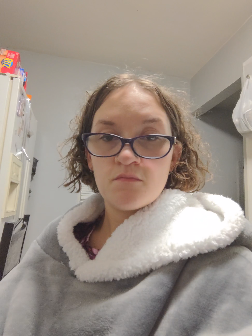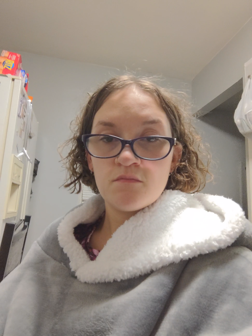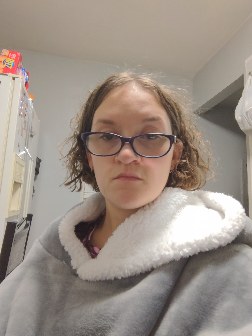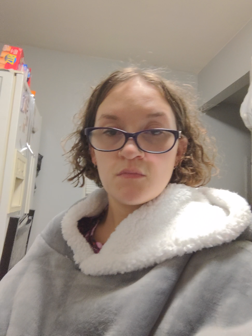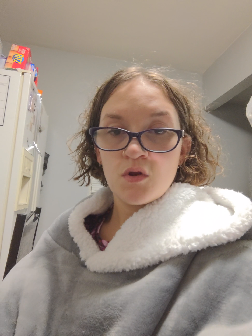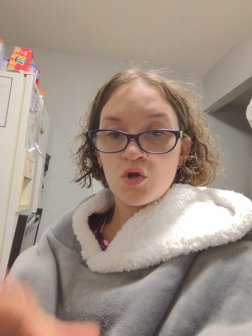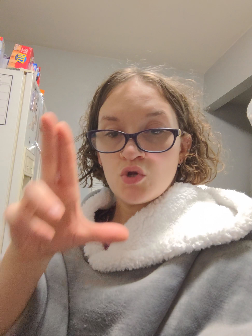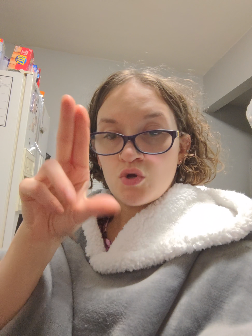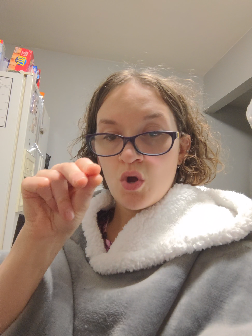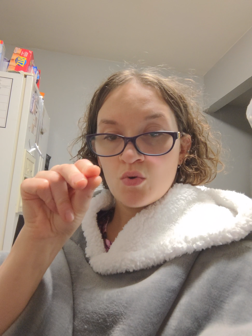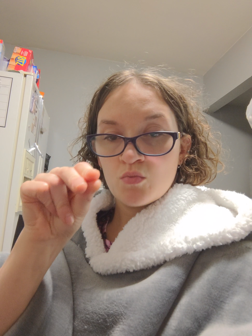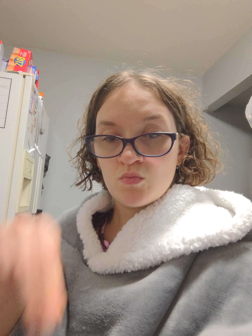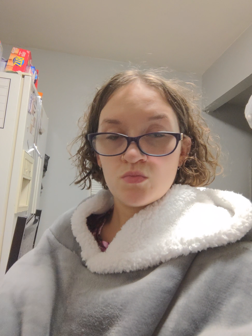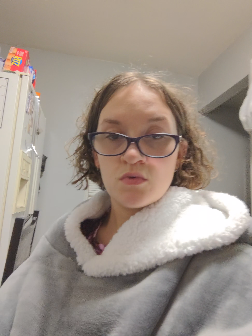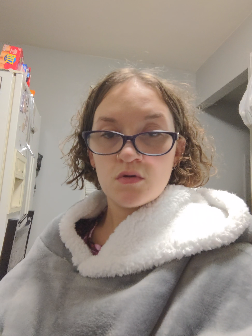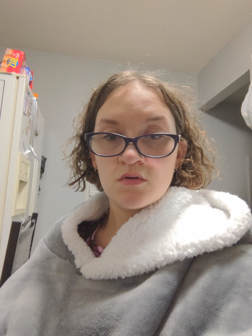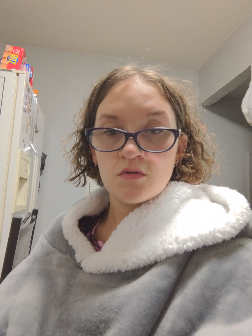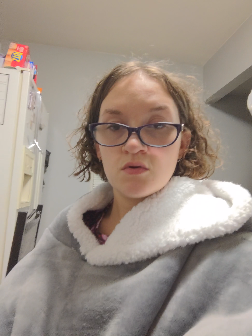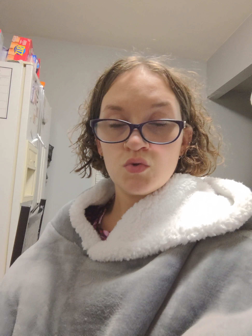no